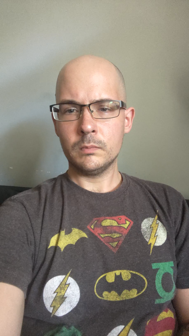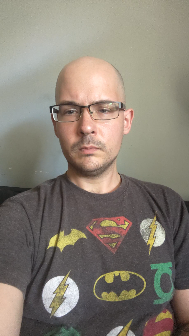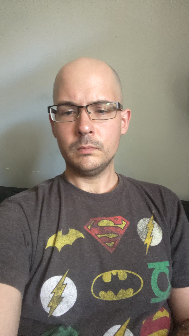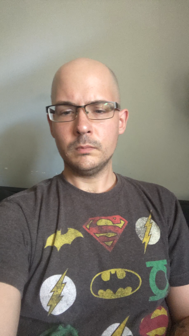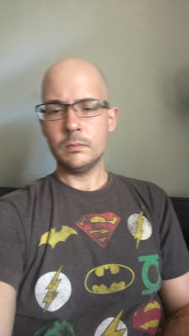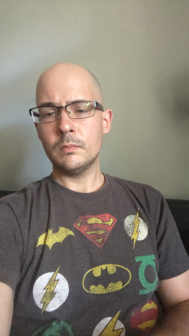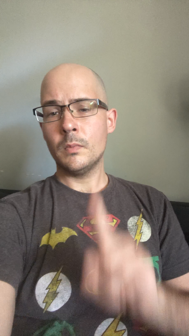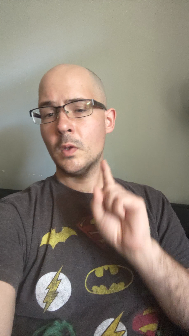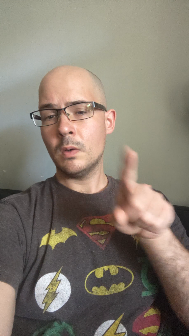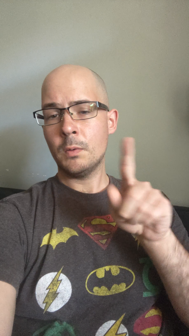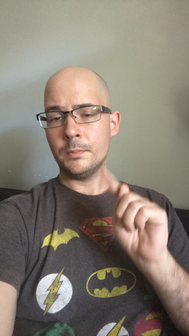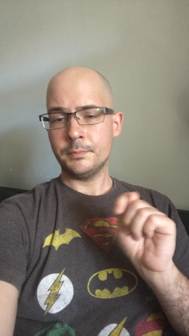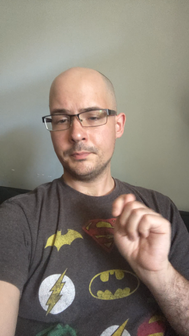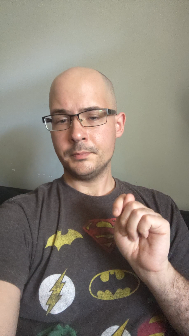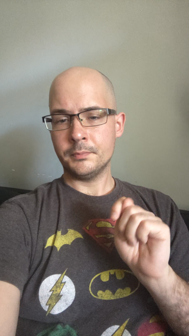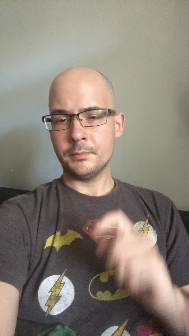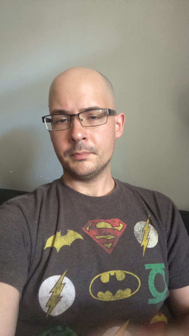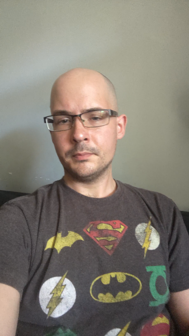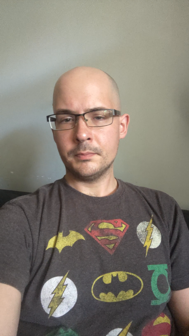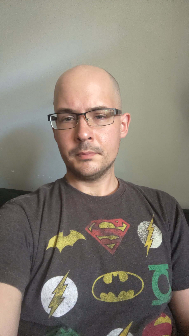go potty